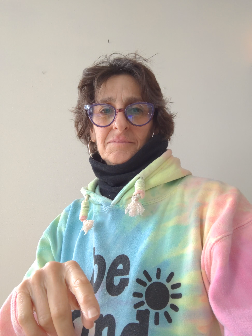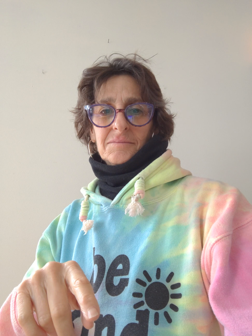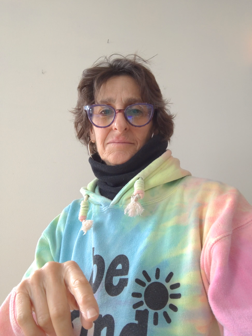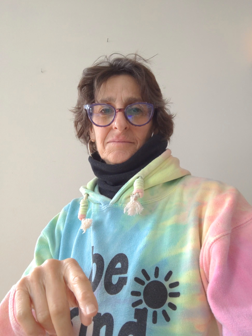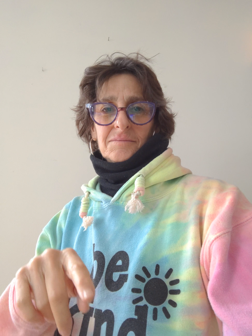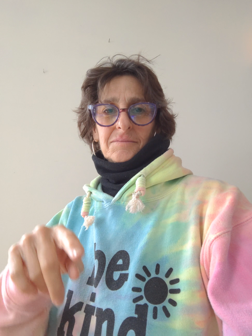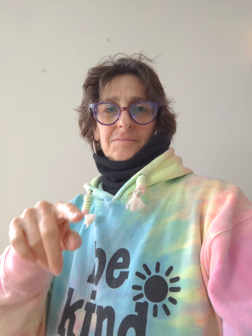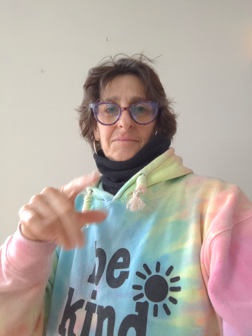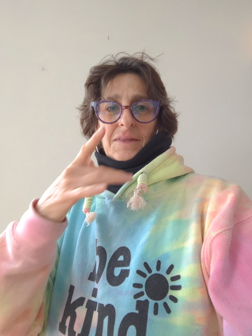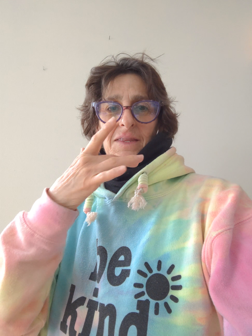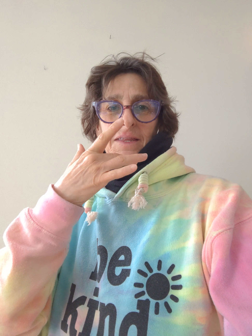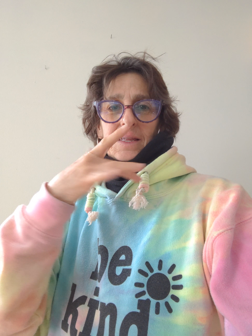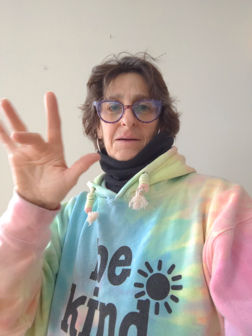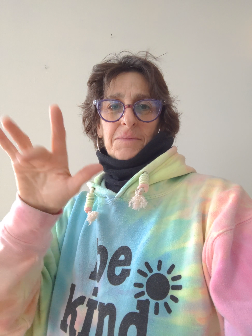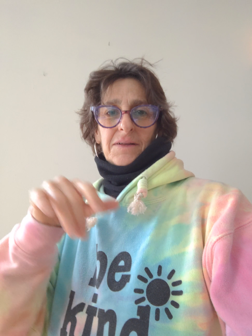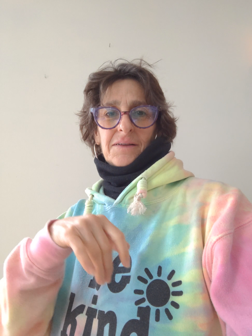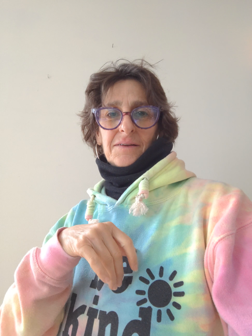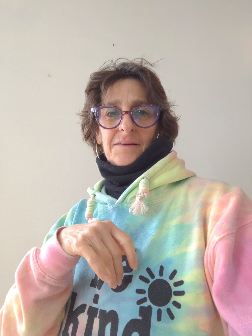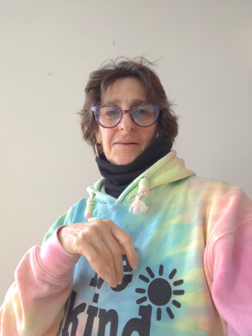empty